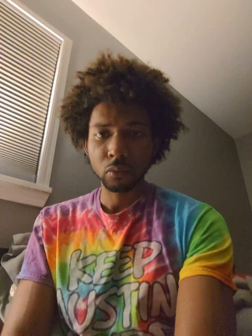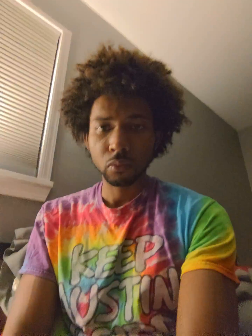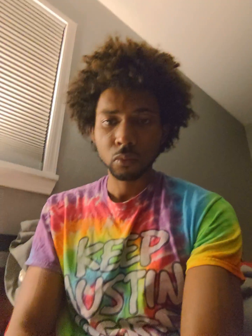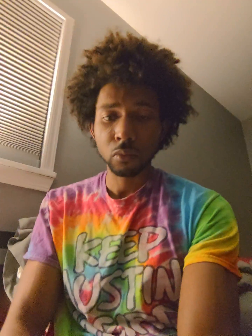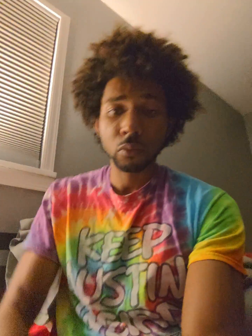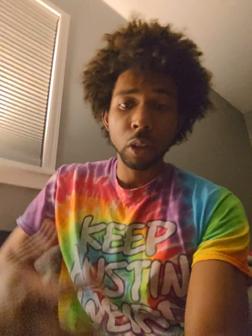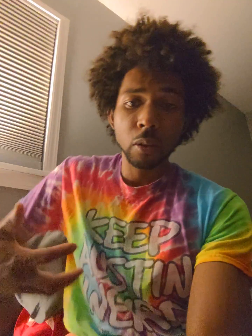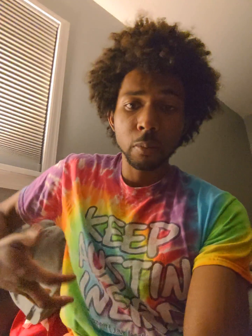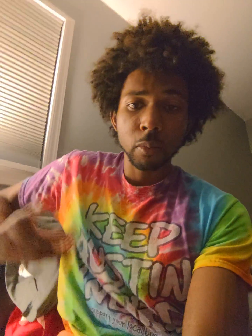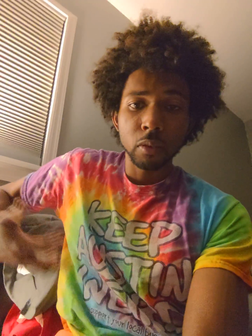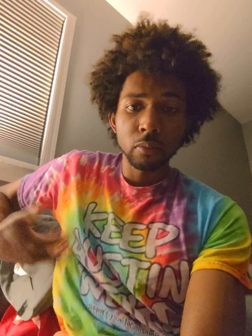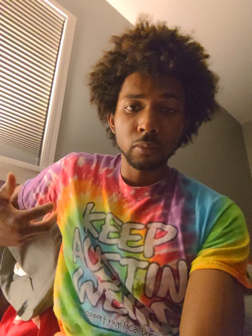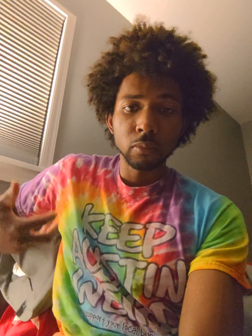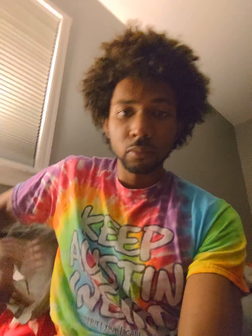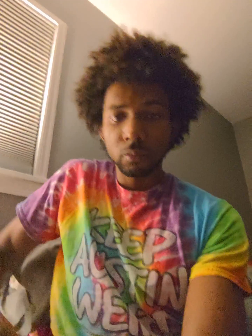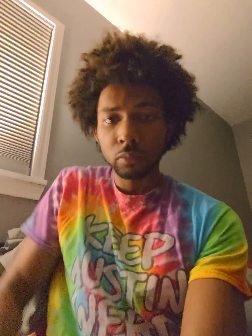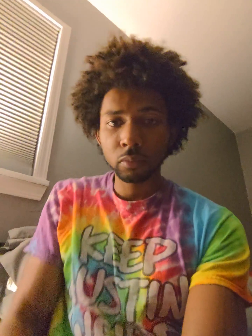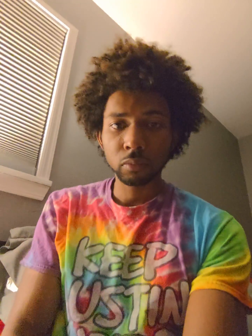monkey